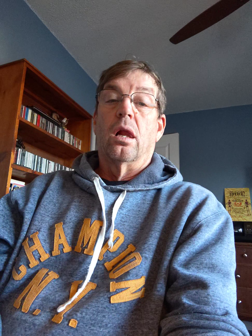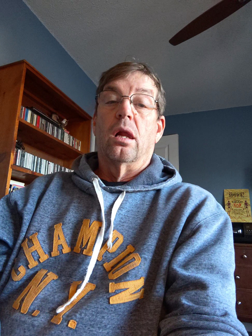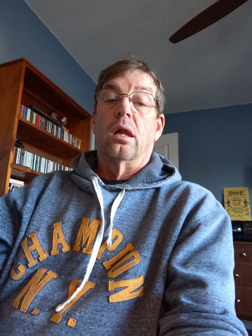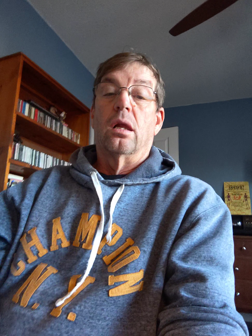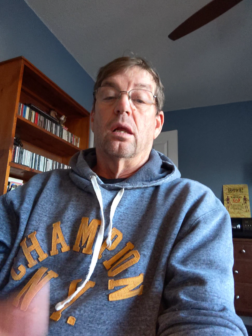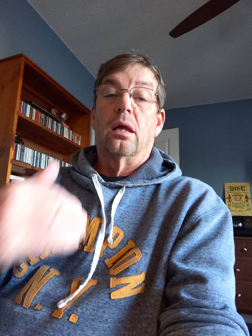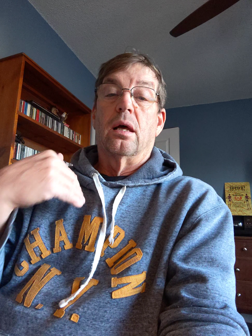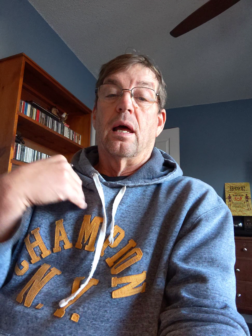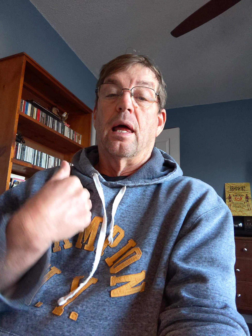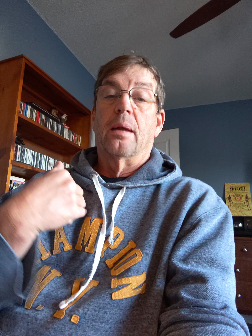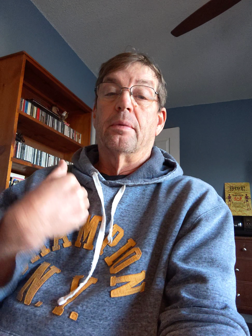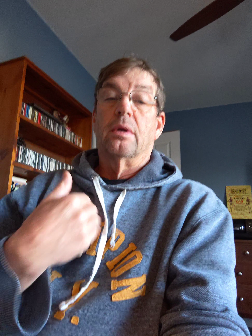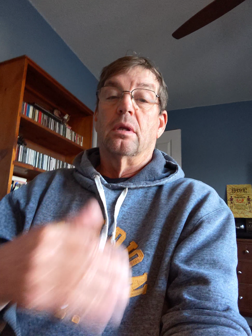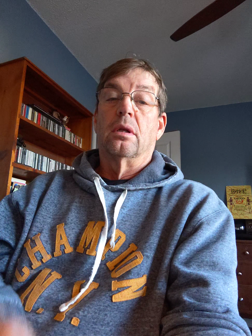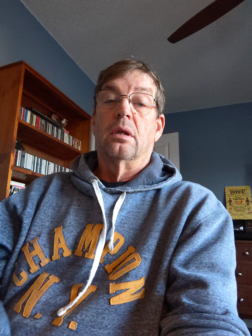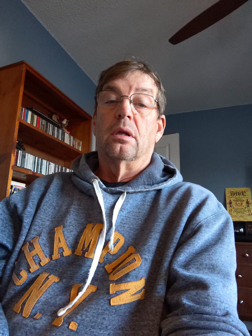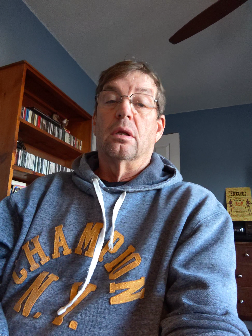animal